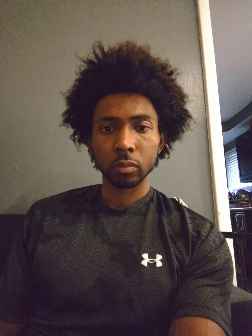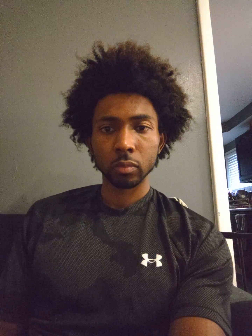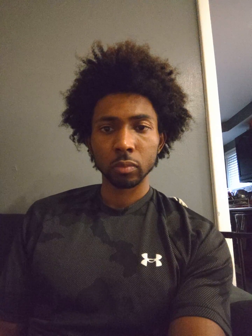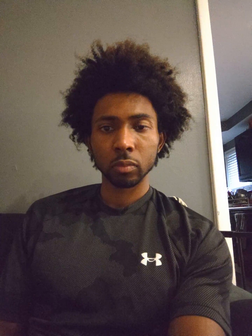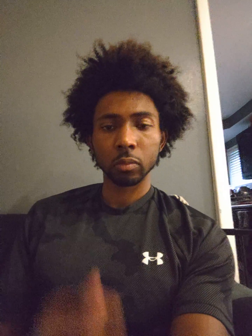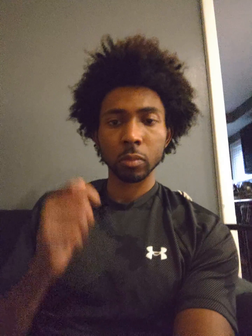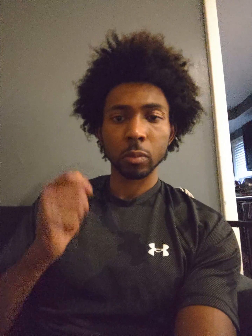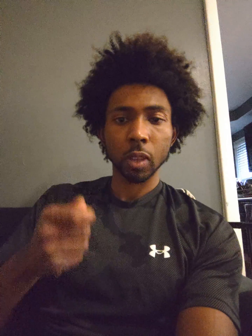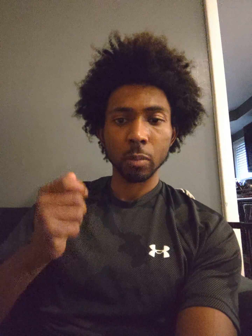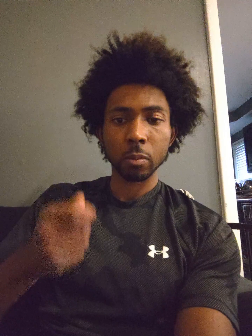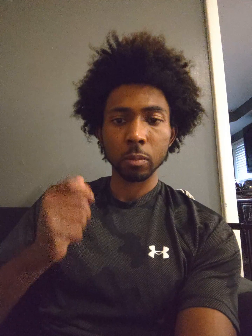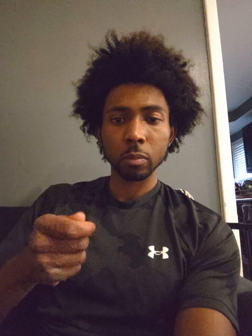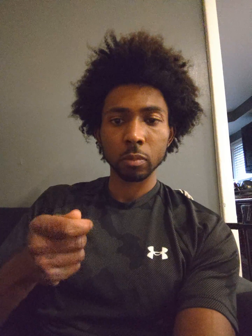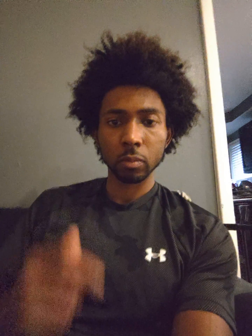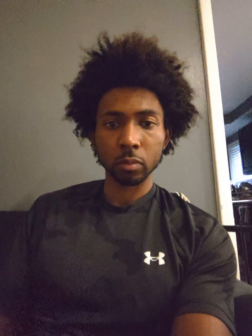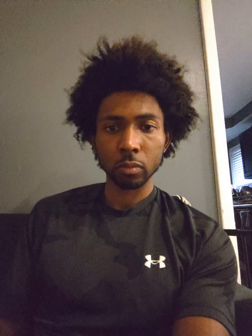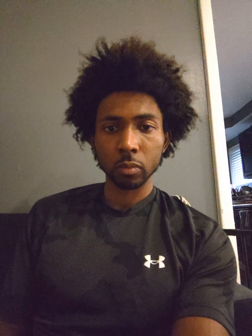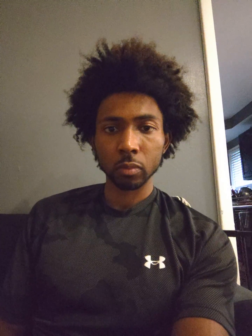cart